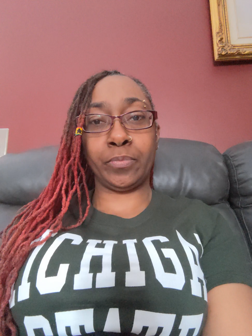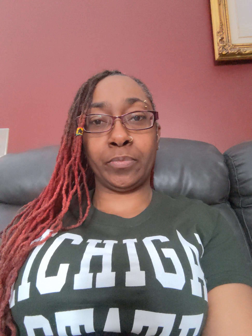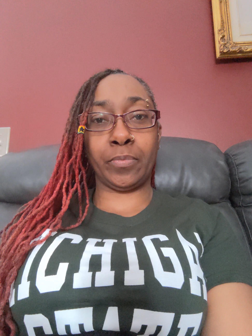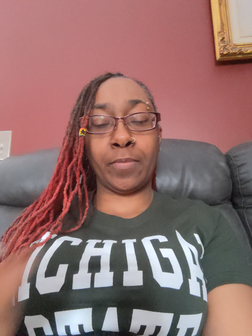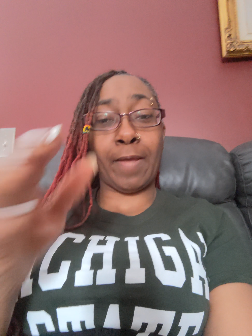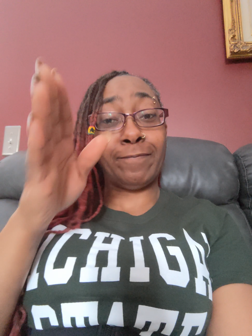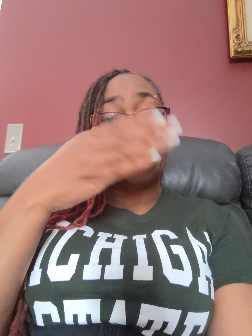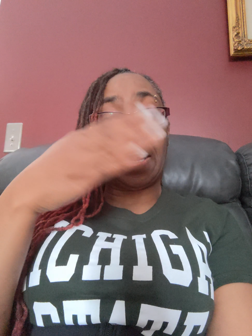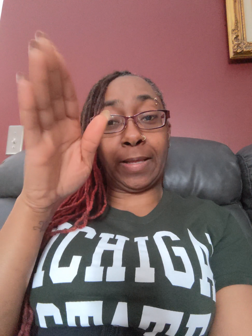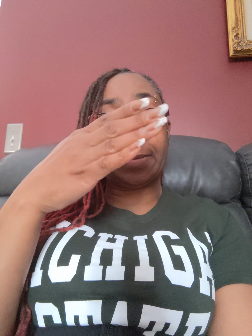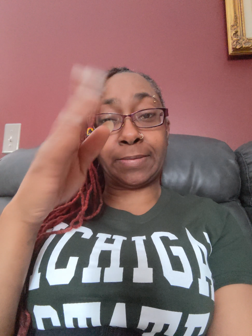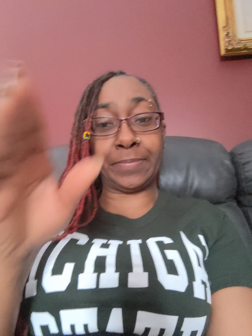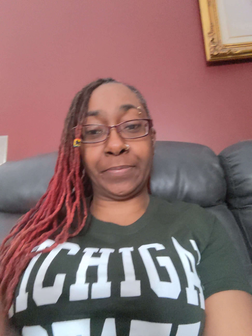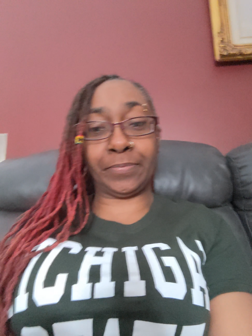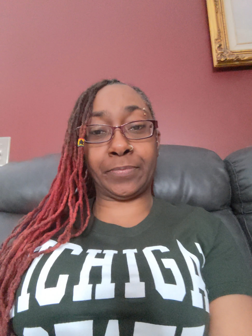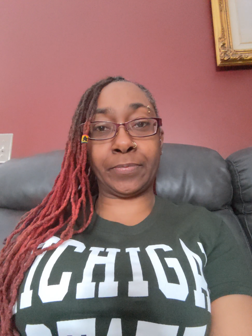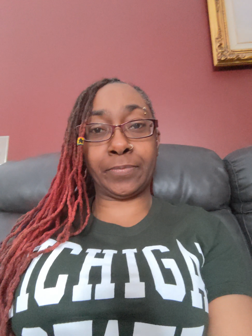flag